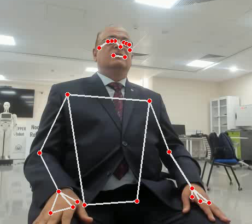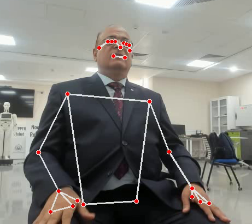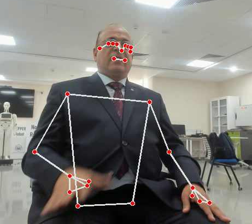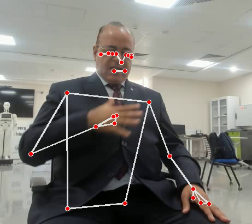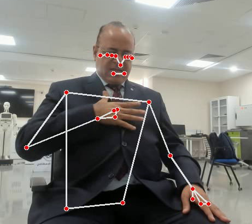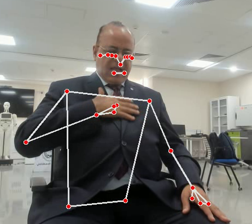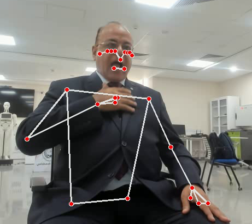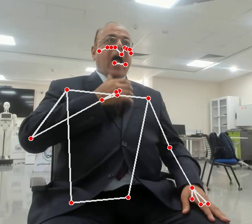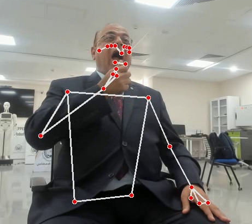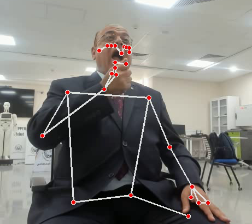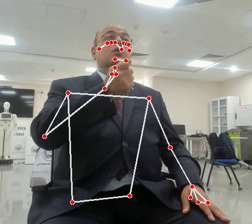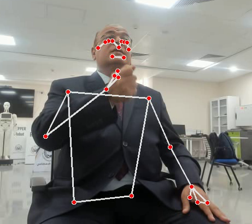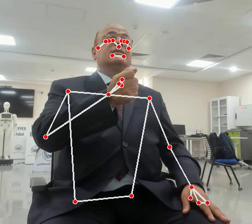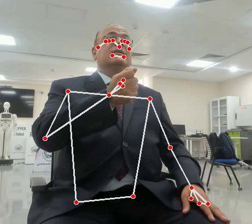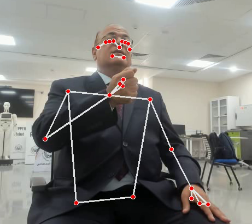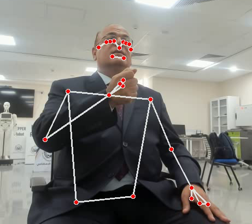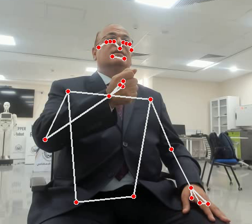3waz